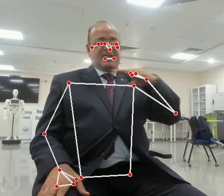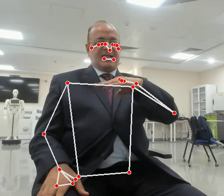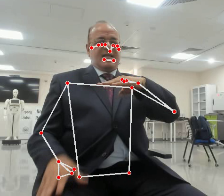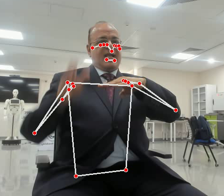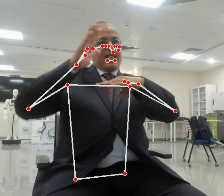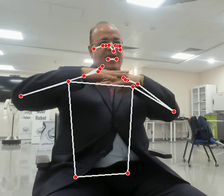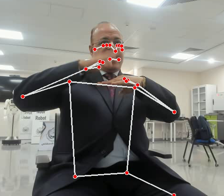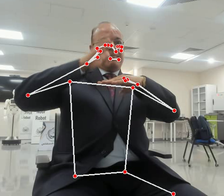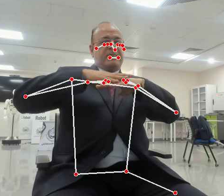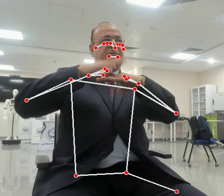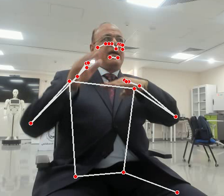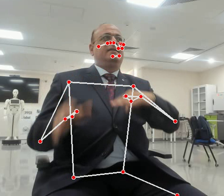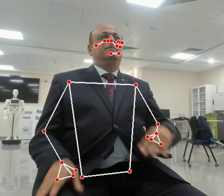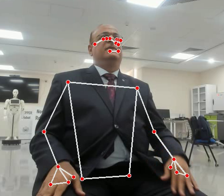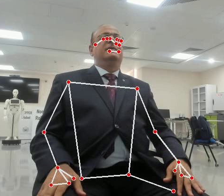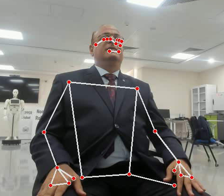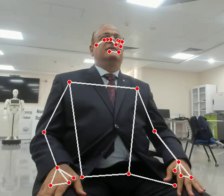ehtrem nfsk